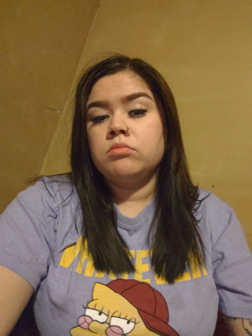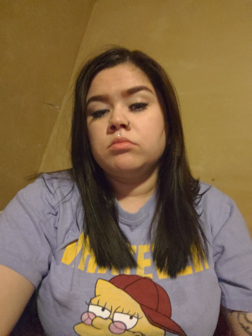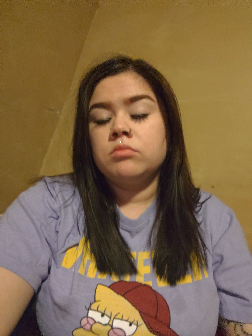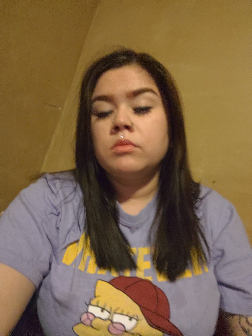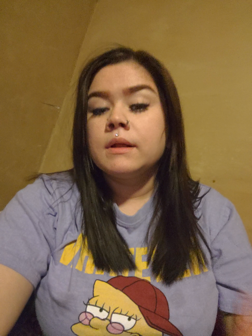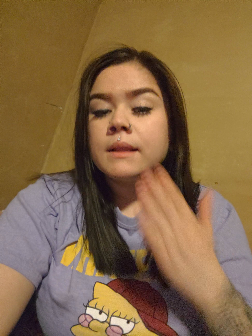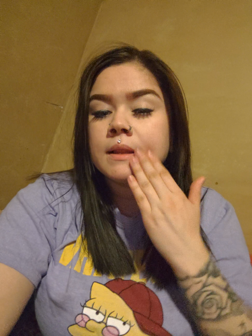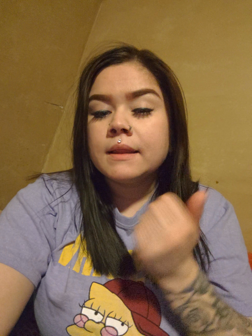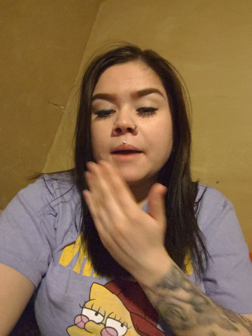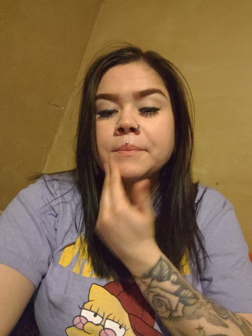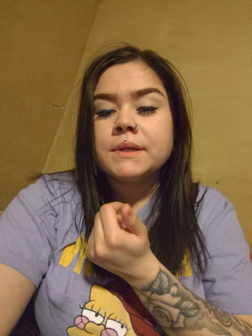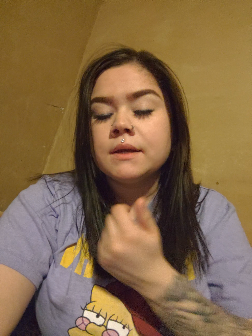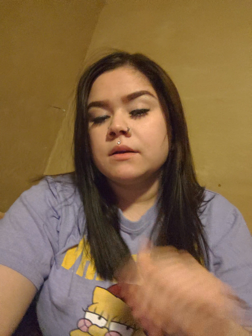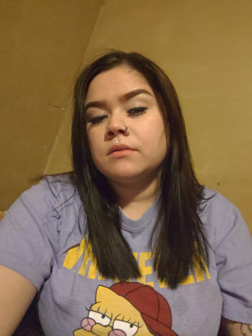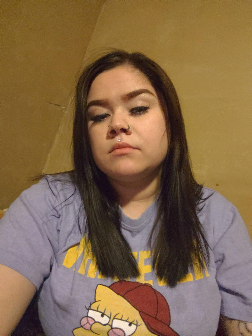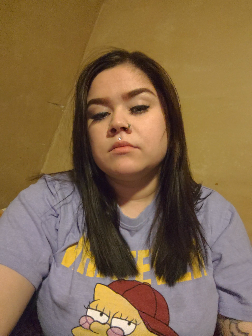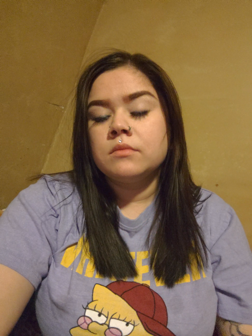napkin